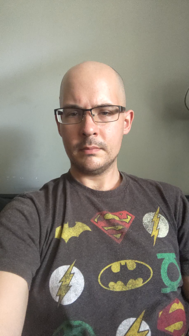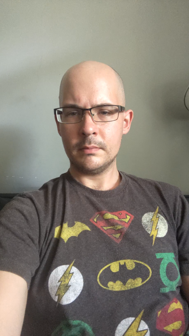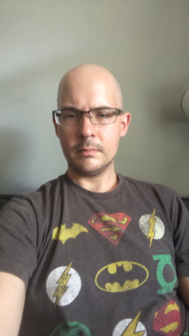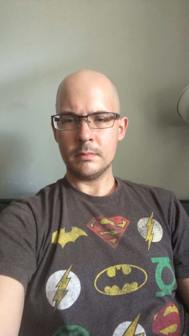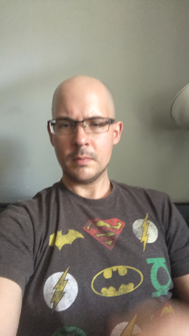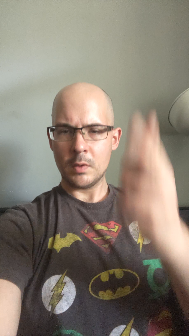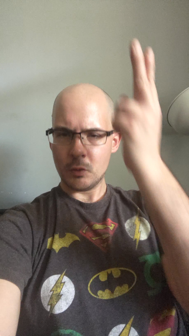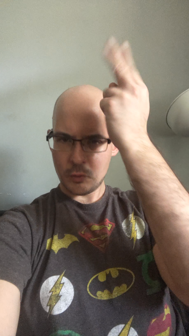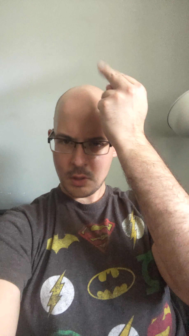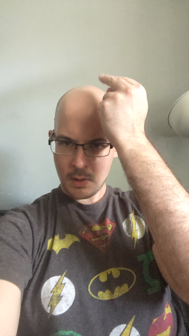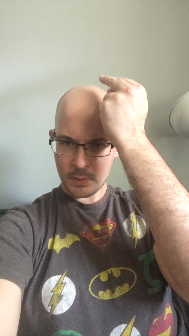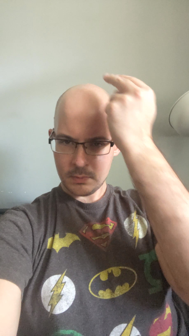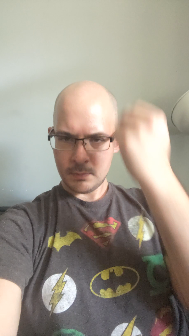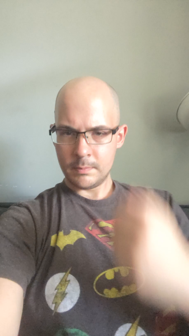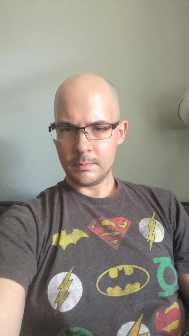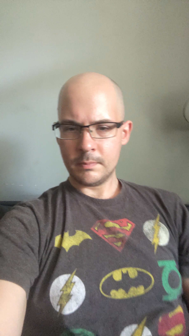rabbit